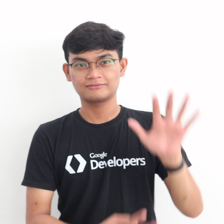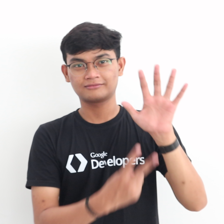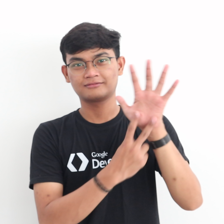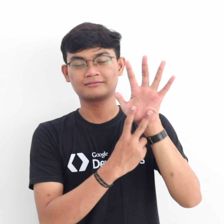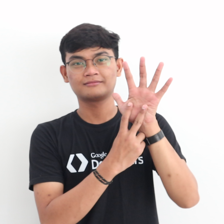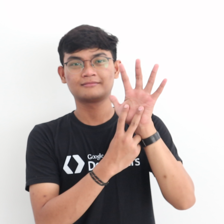N